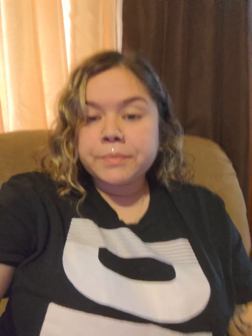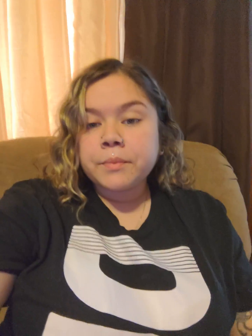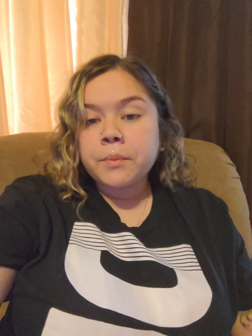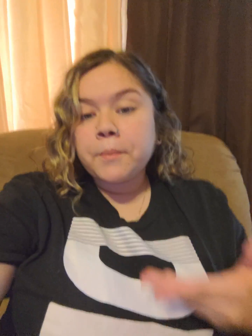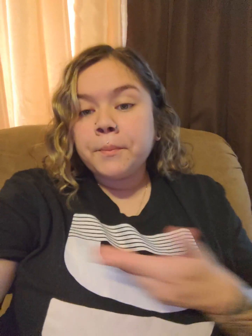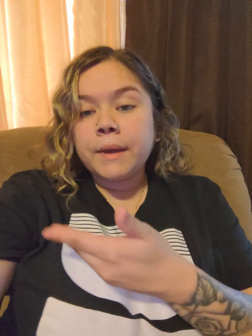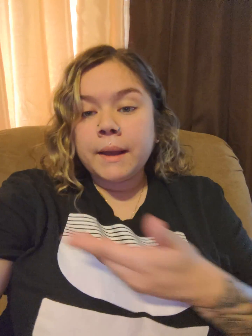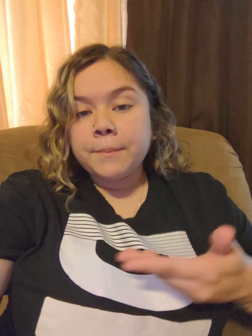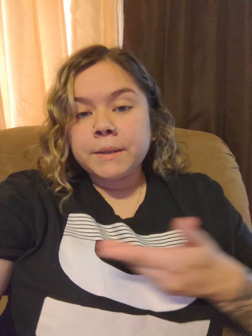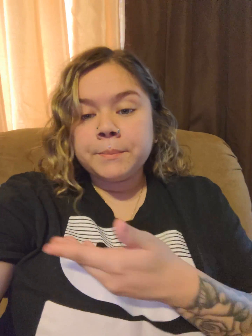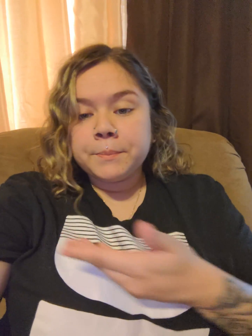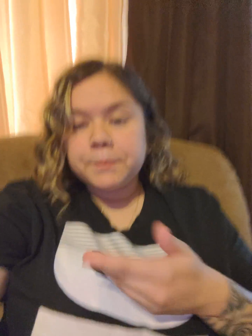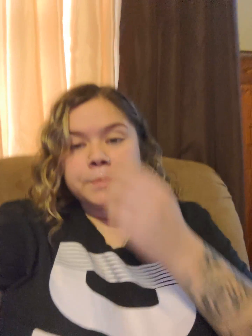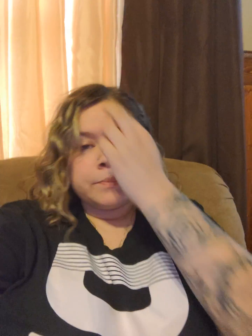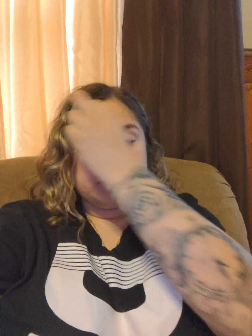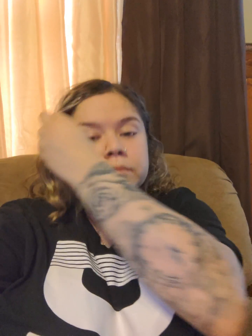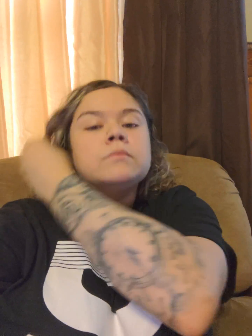baby